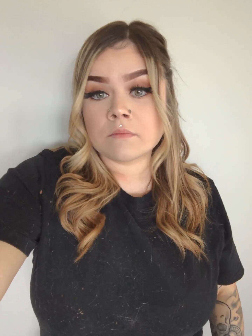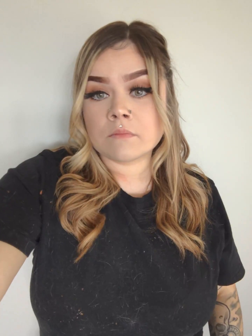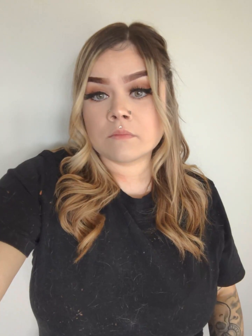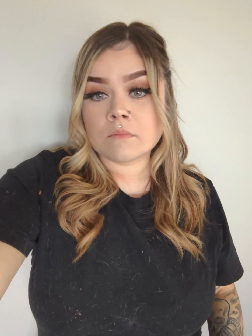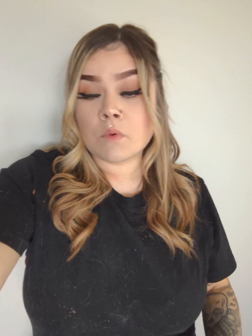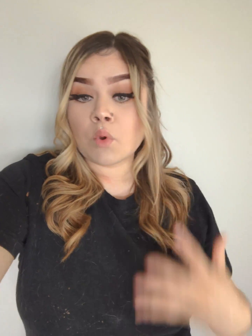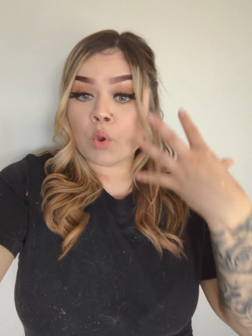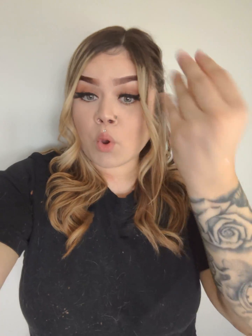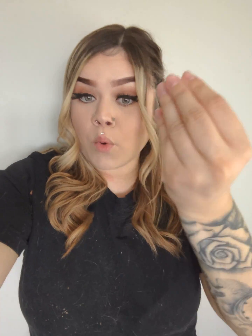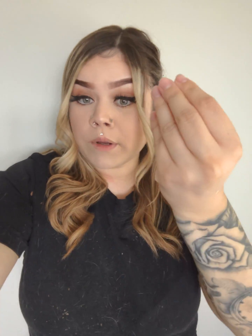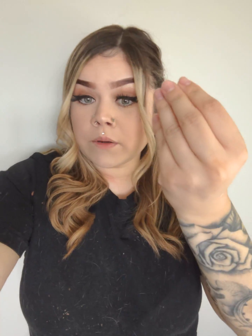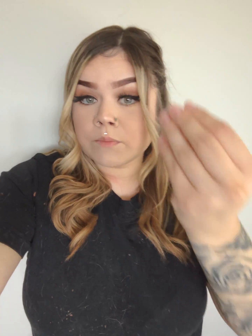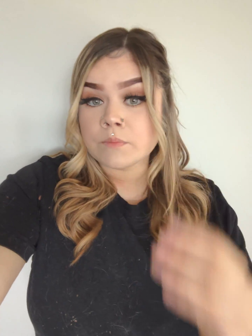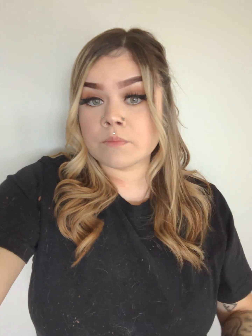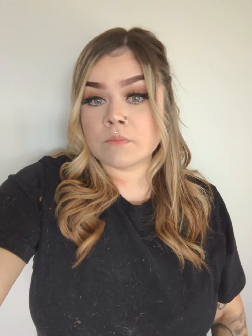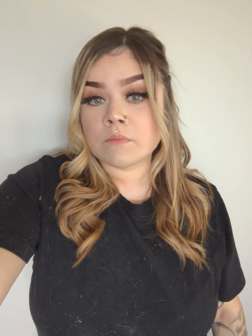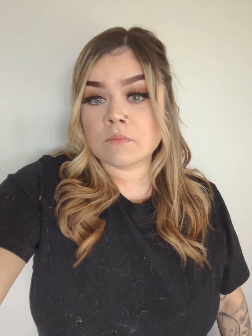going to